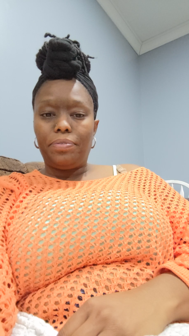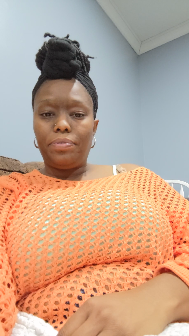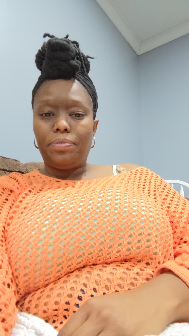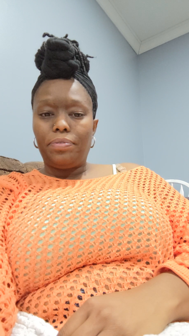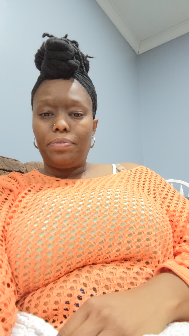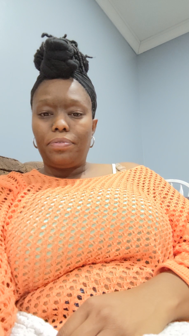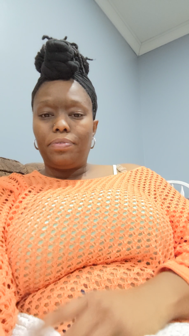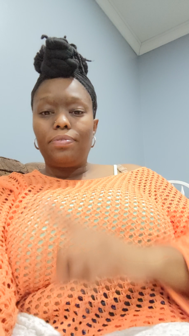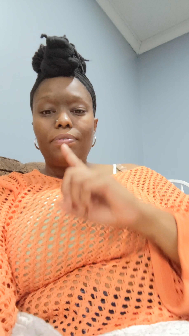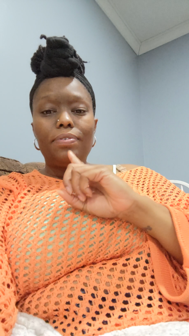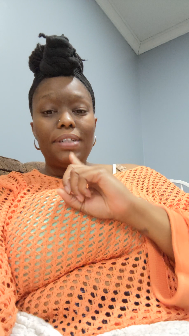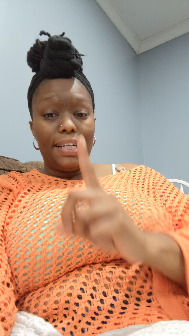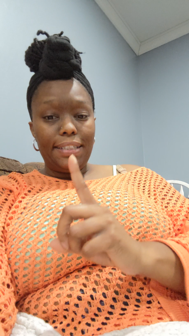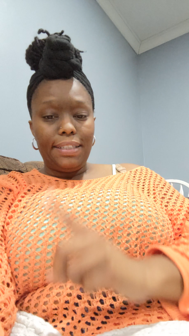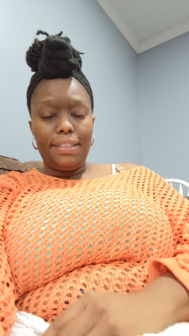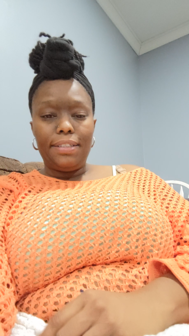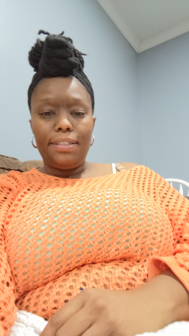is